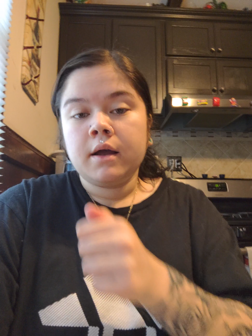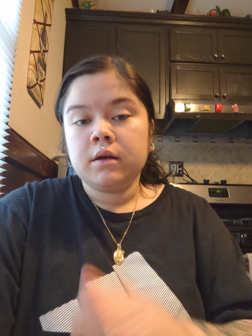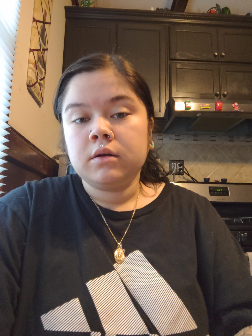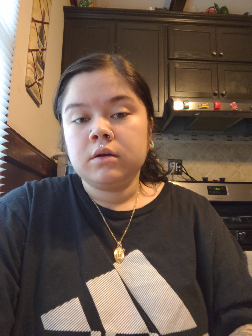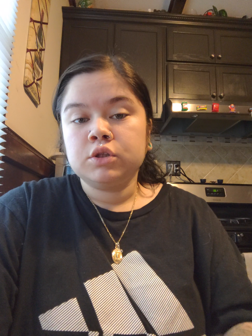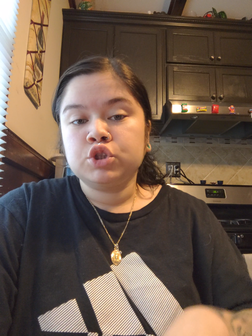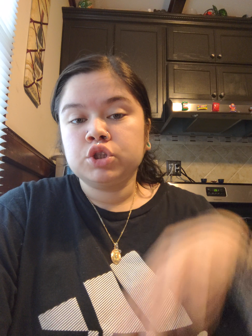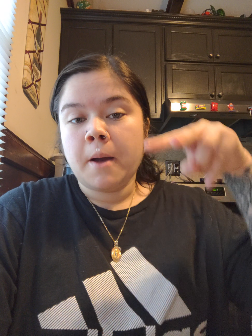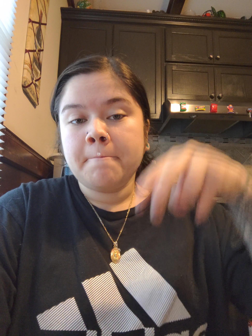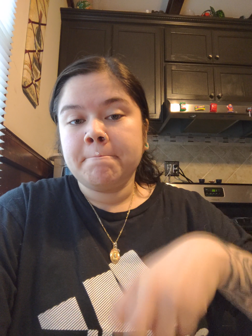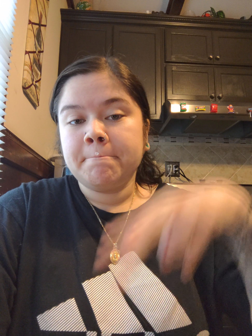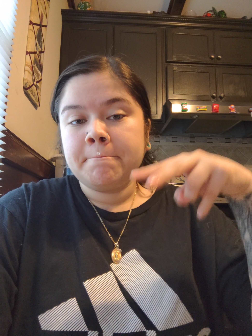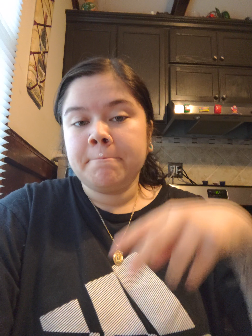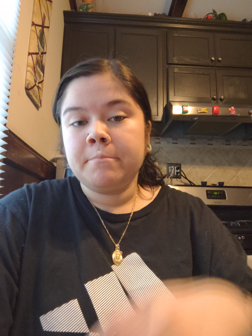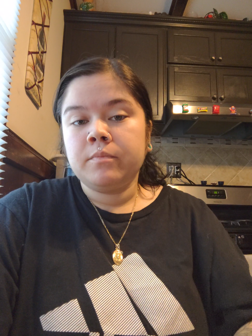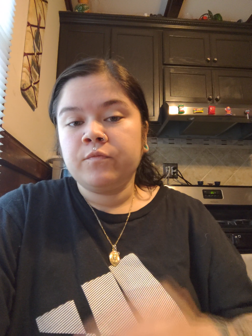jump